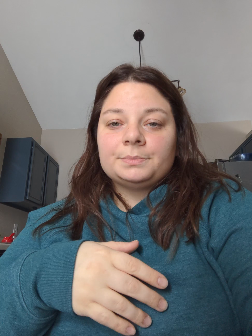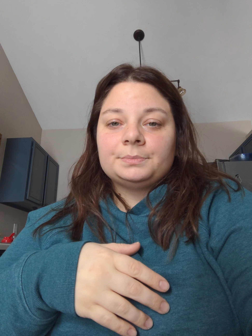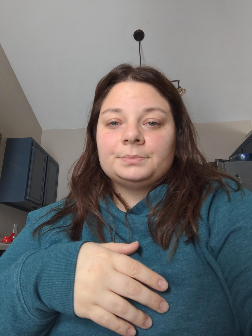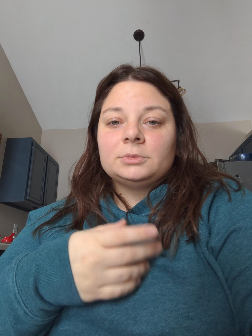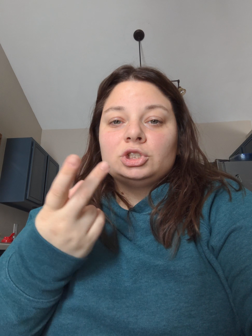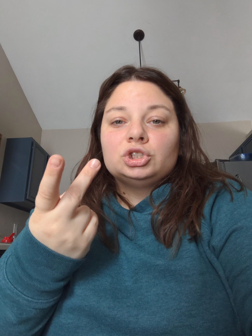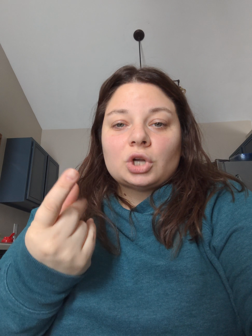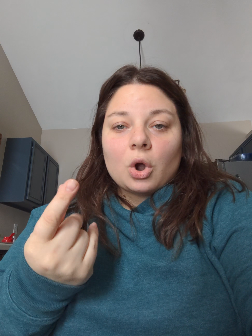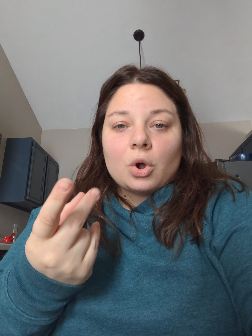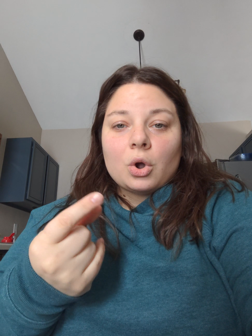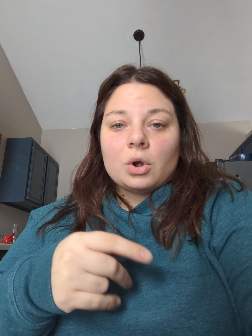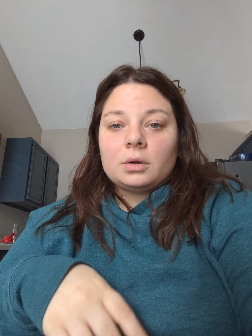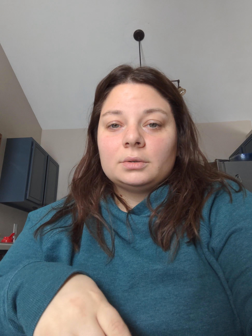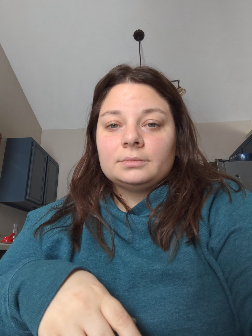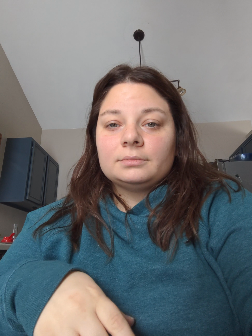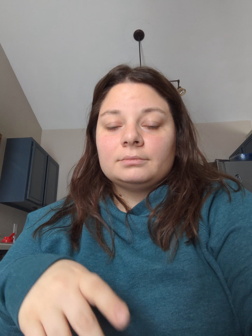dog